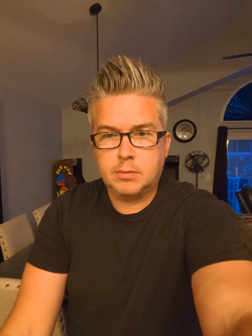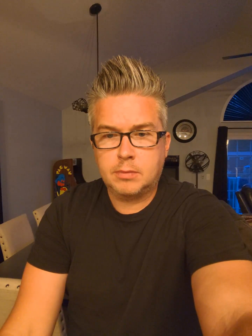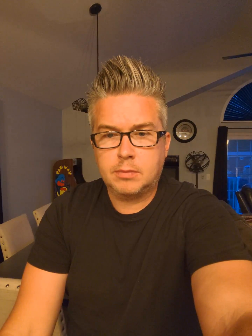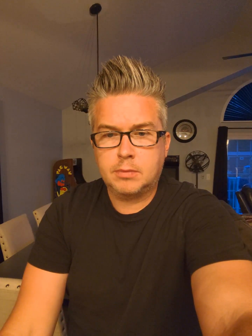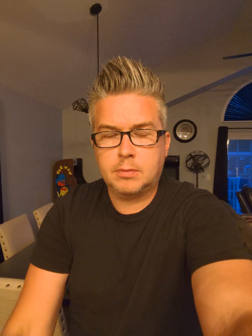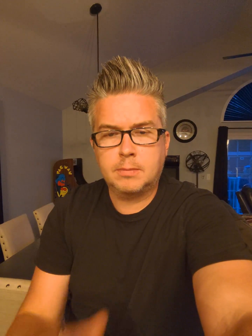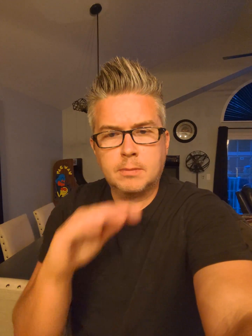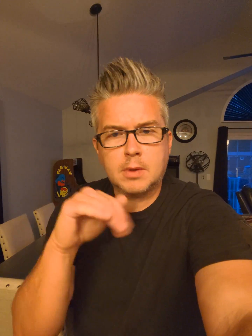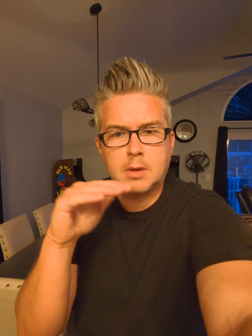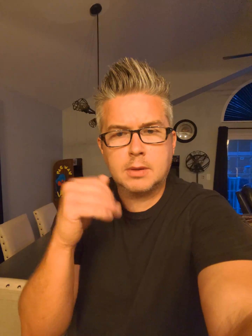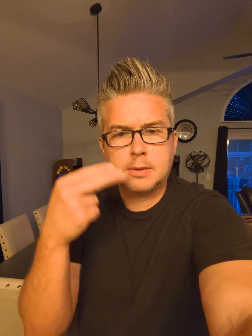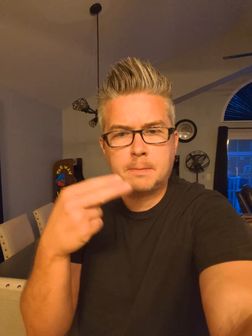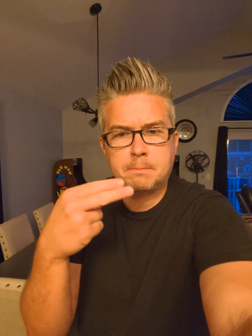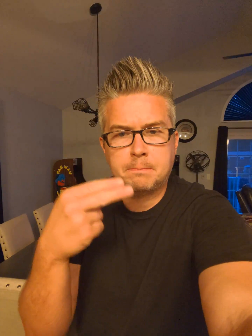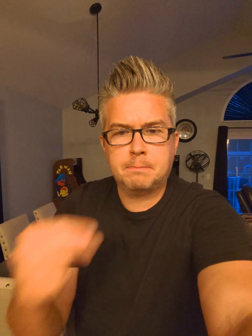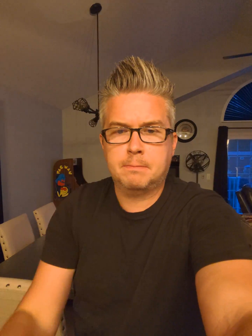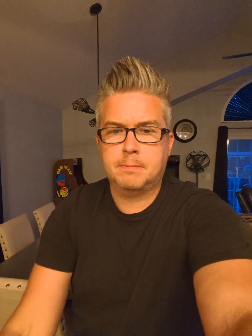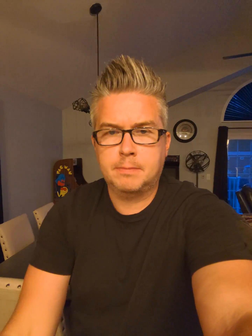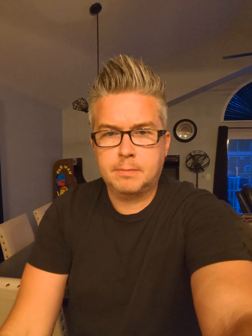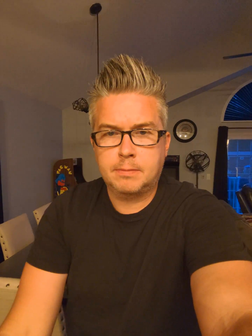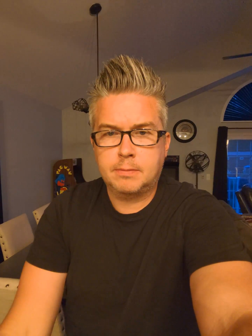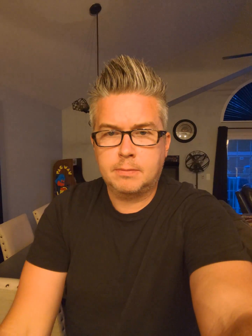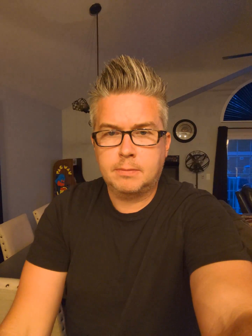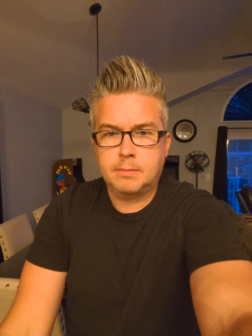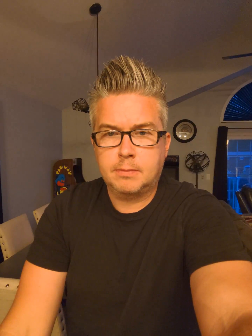pet's name